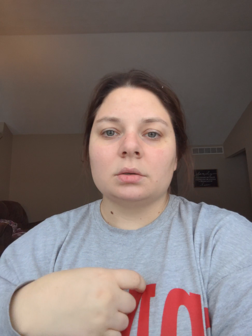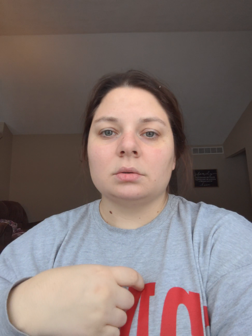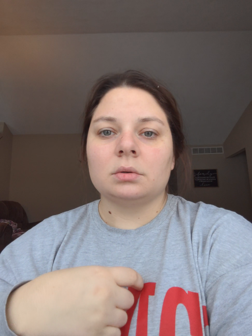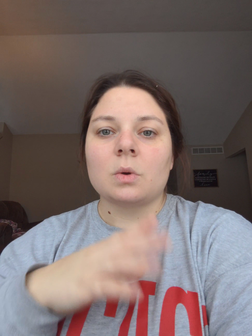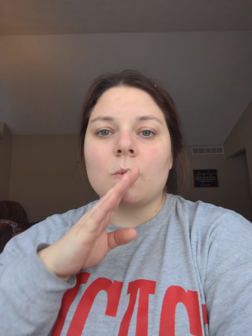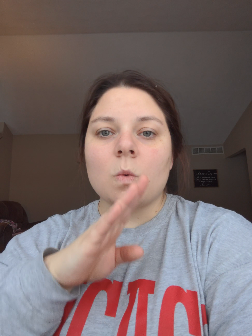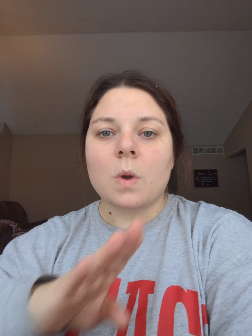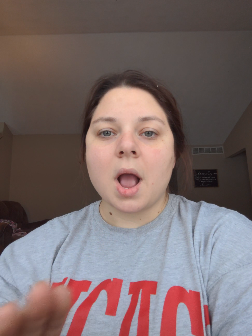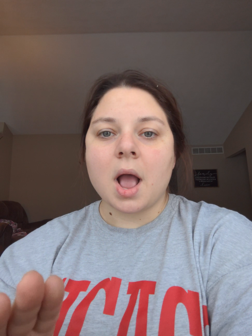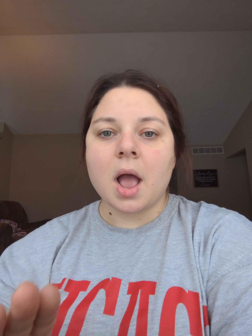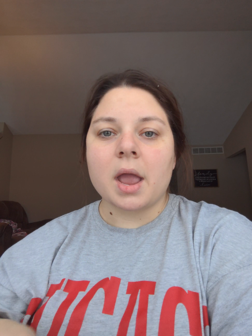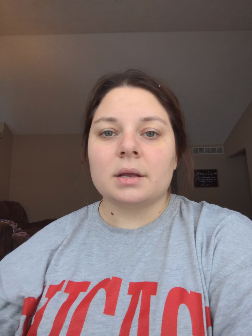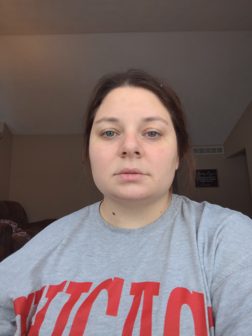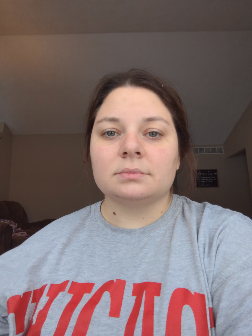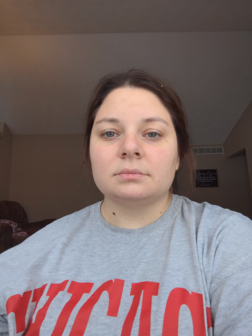quiet